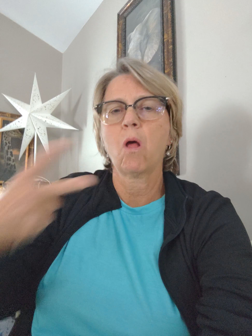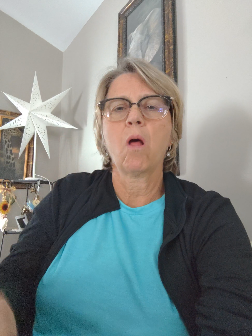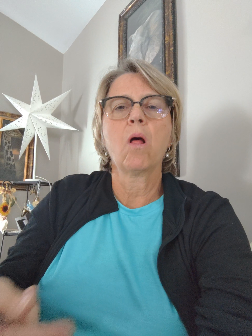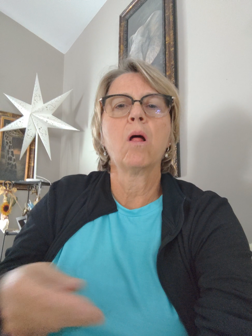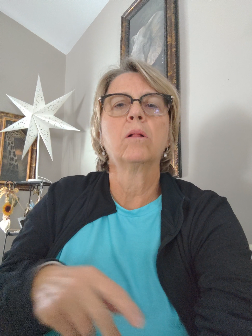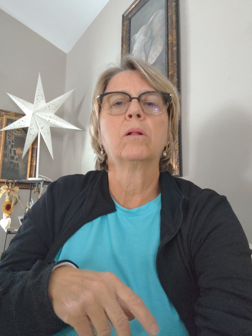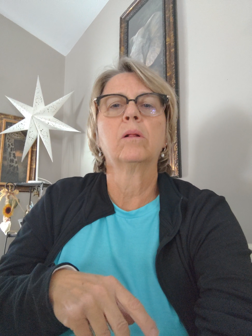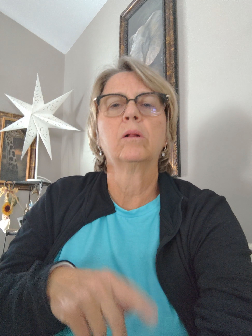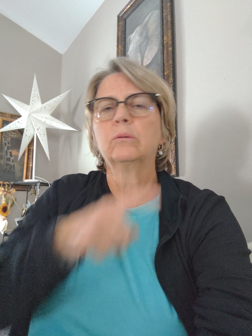fall